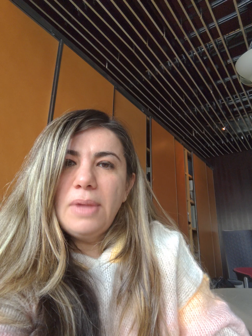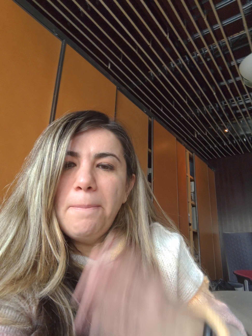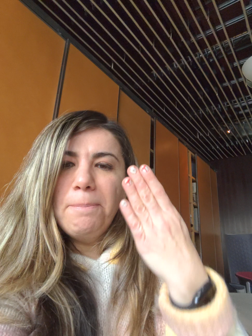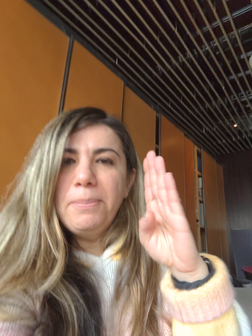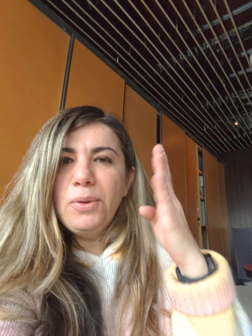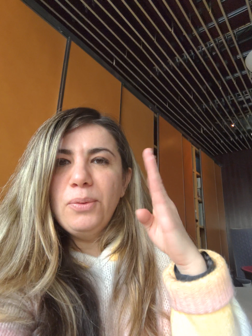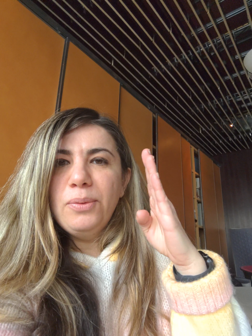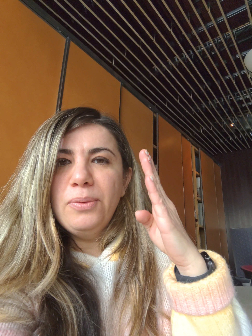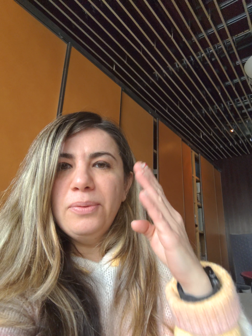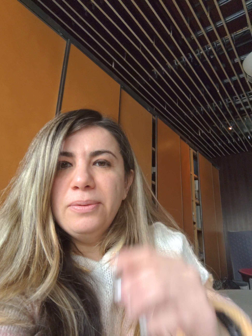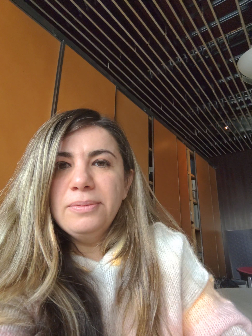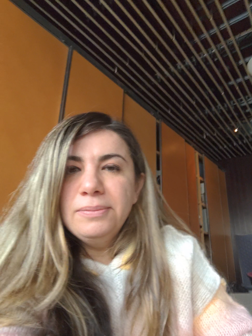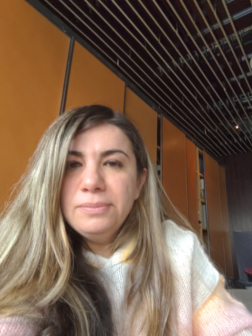blue